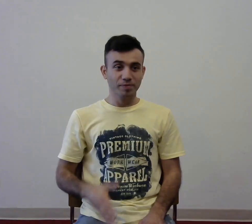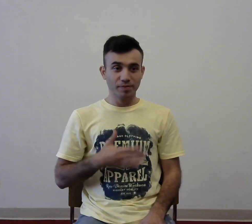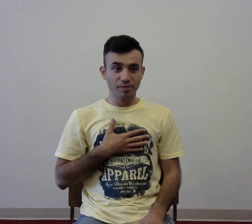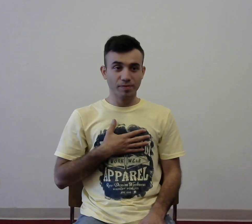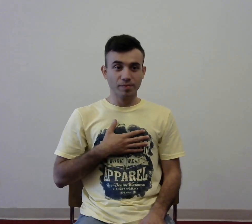mən